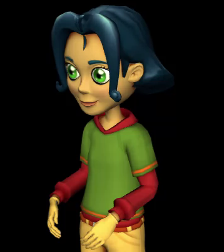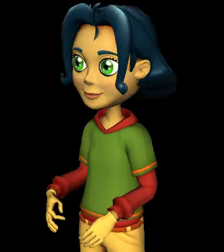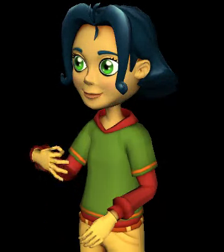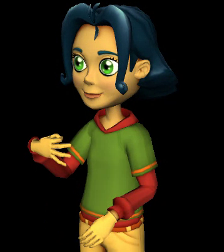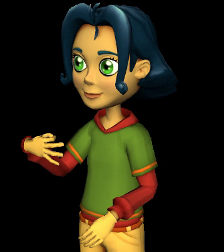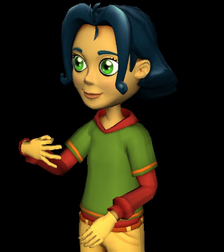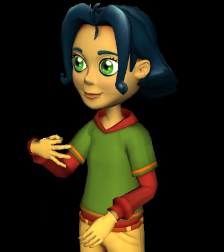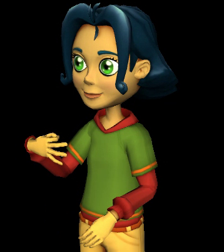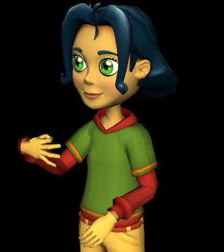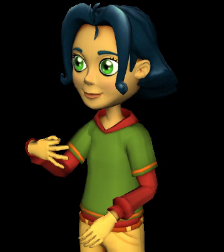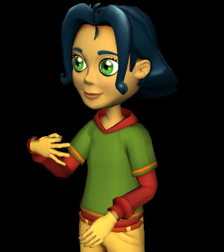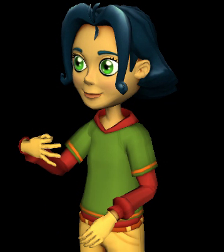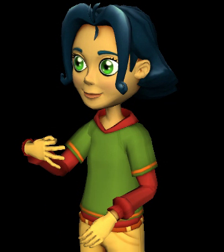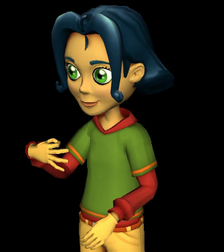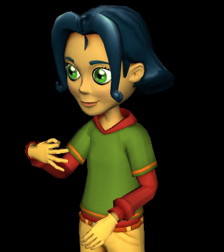تلقائي